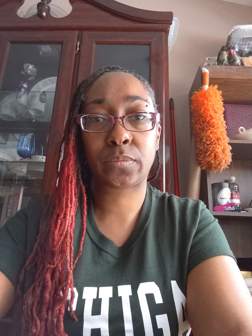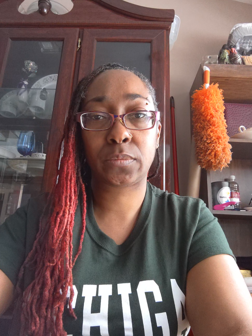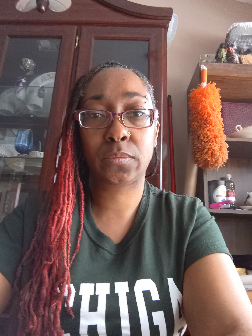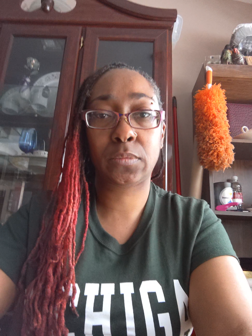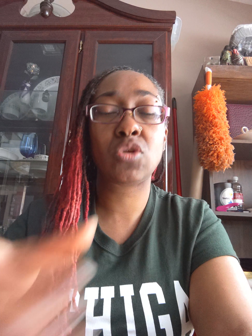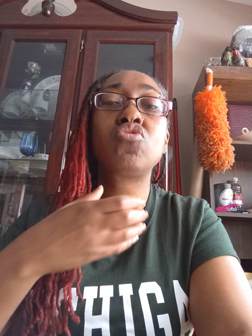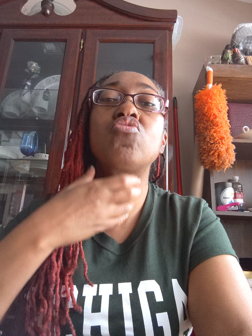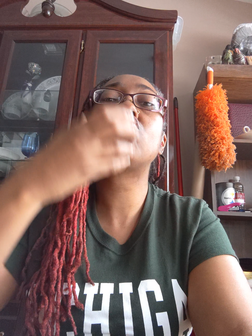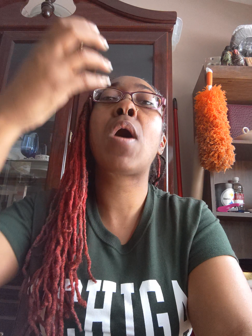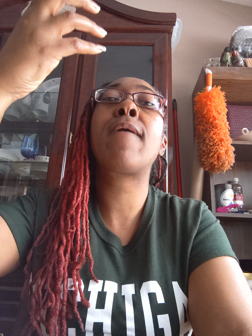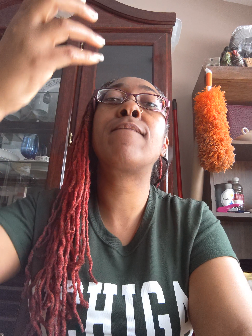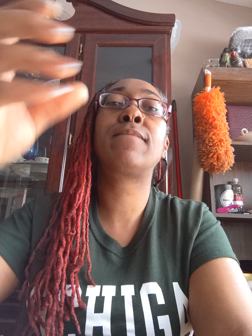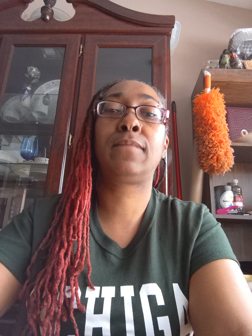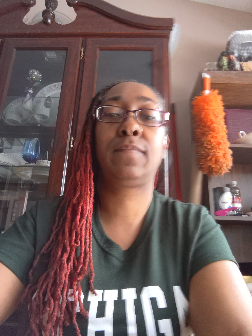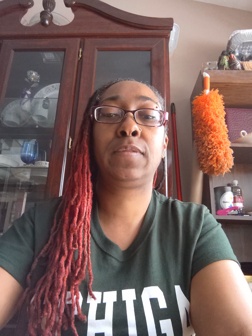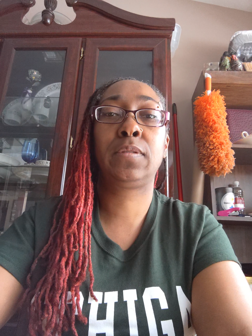giraffe